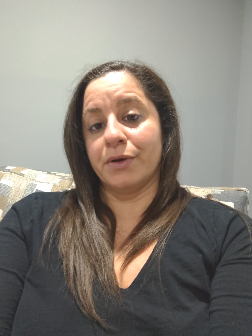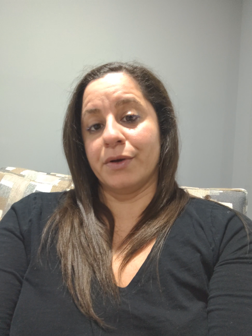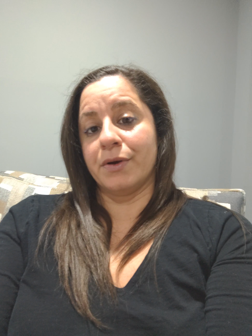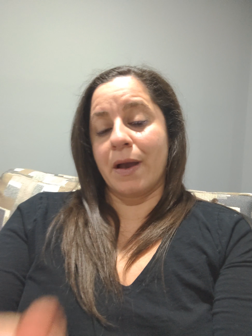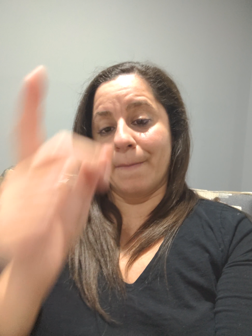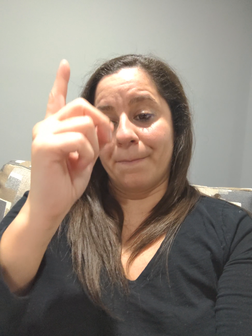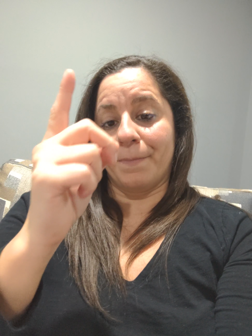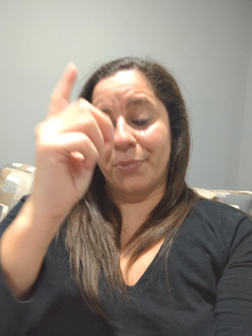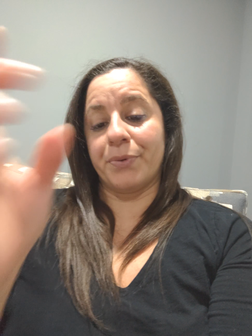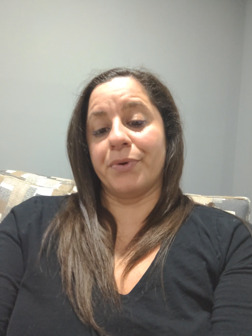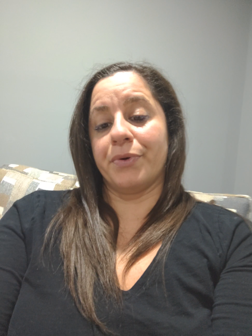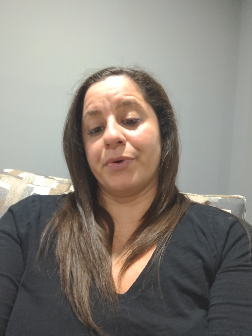up